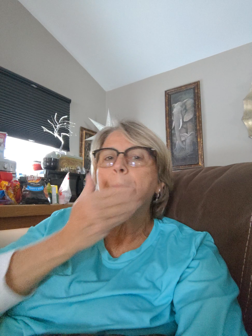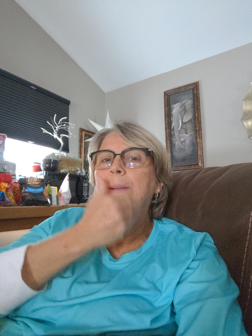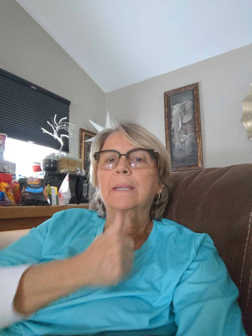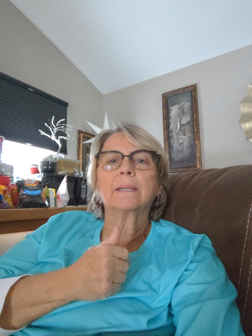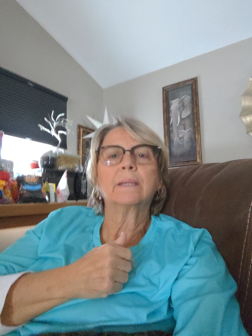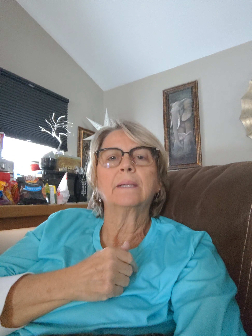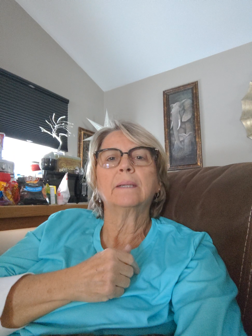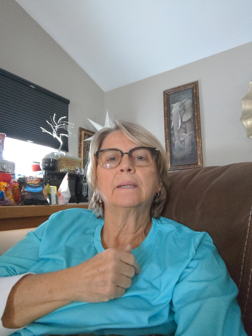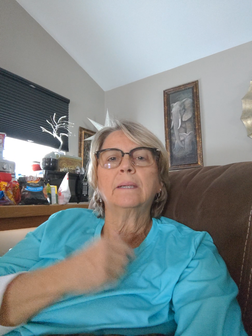napkin